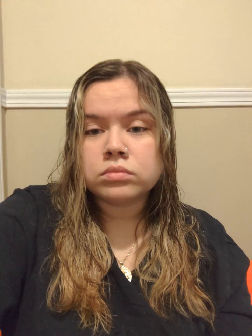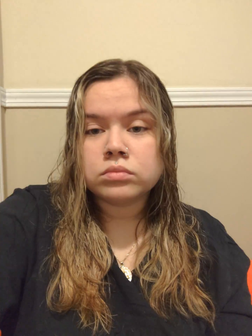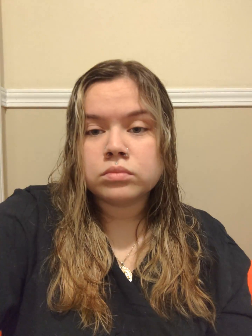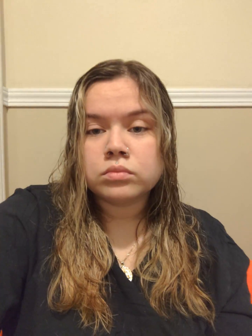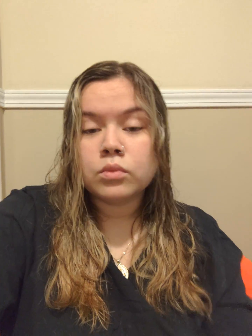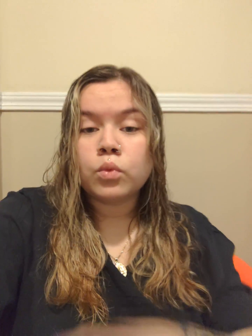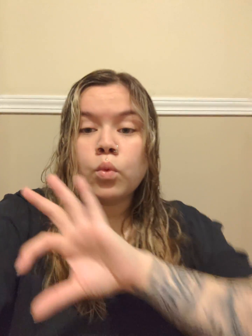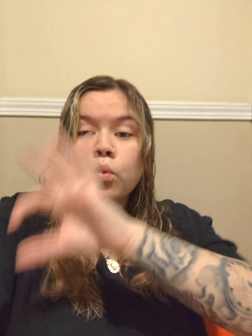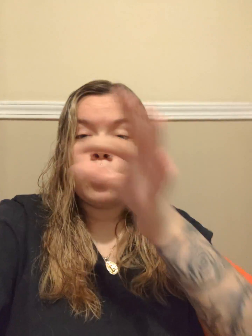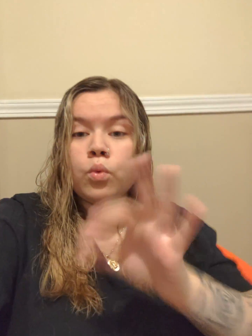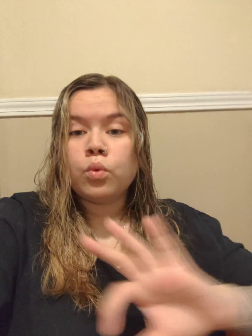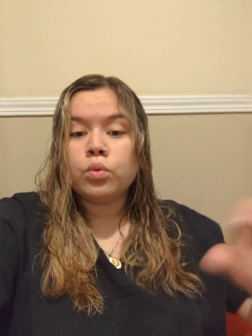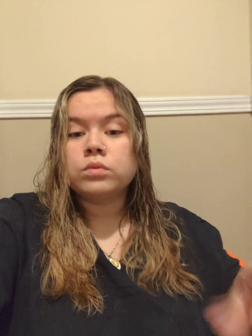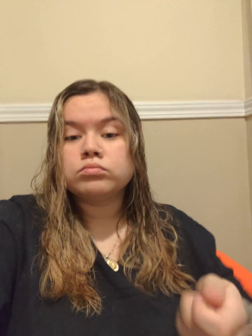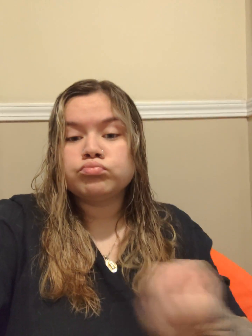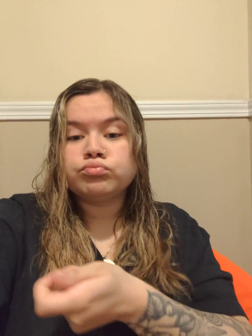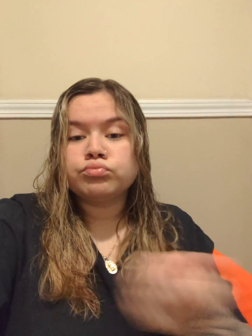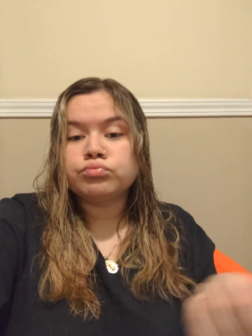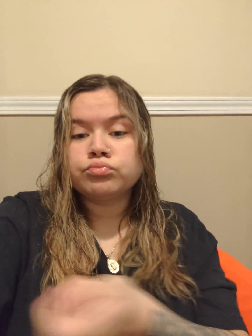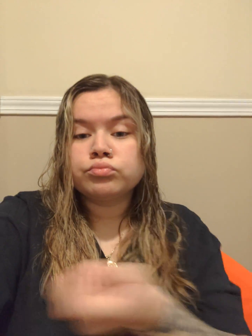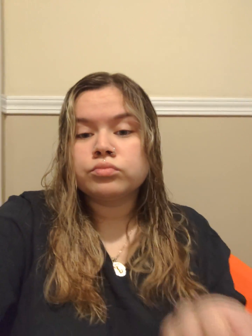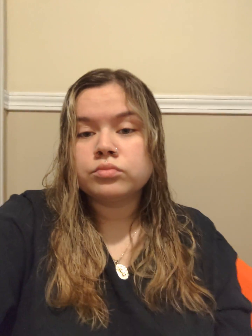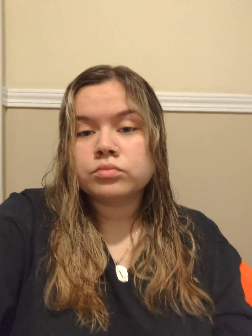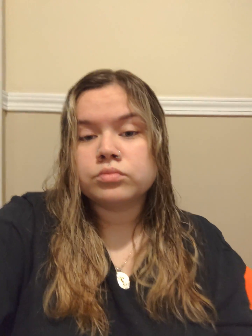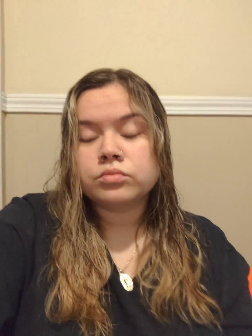hose